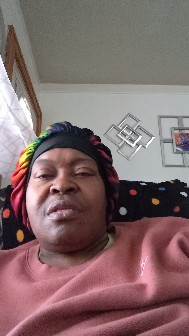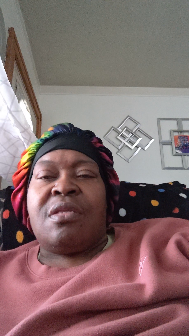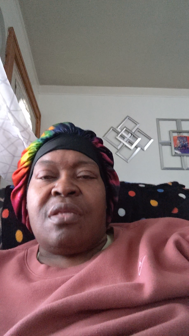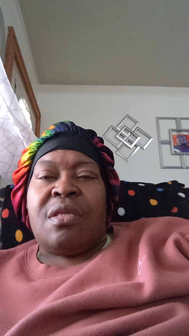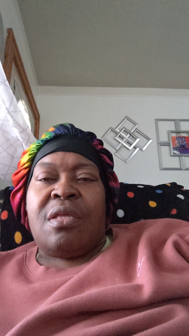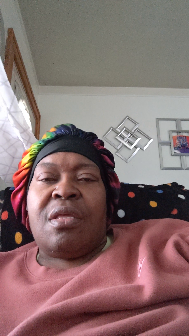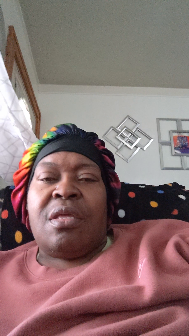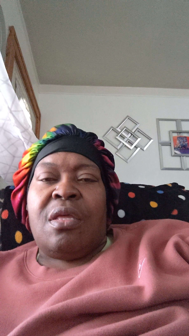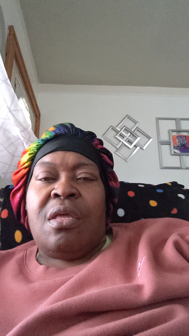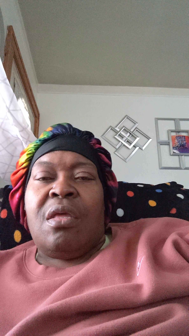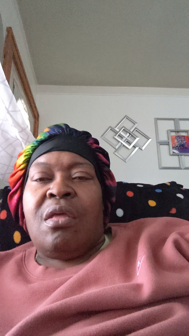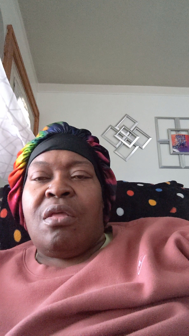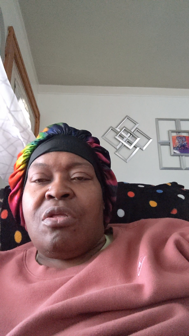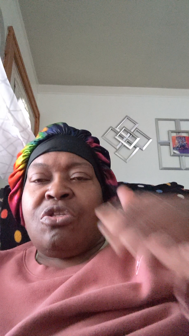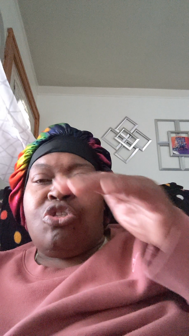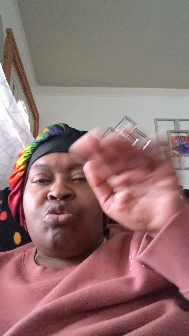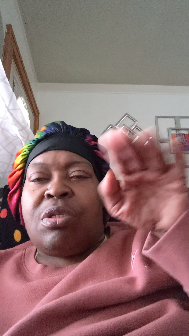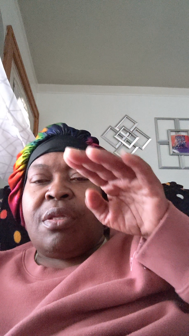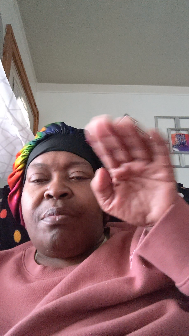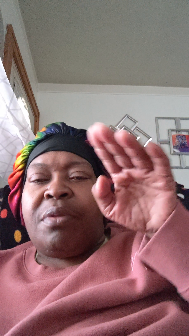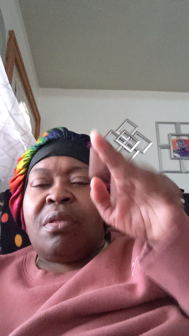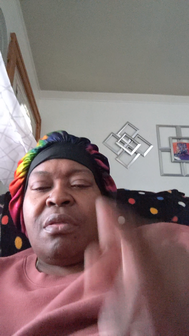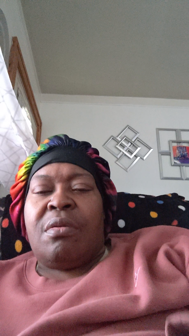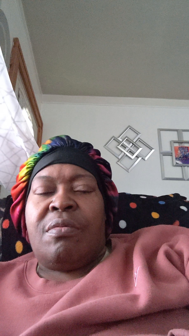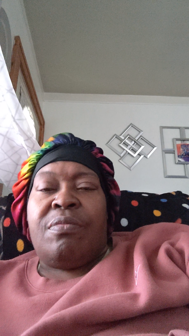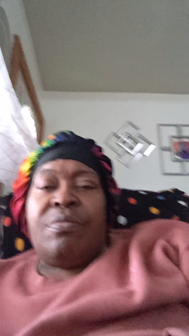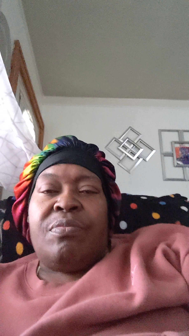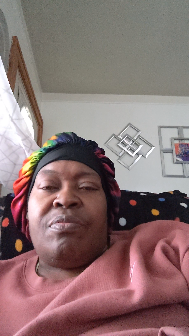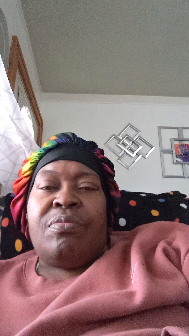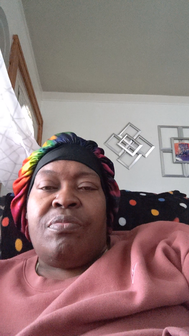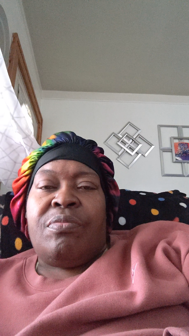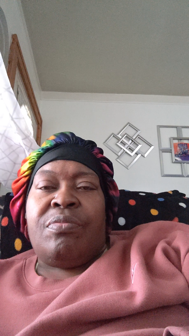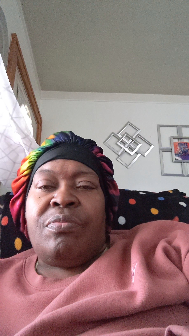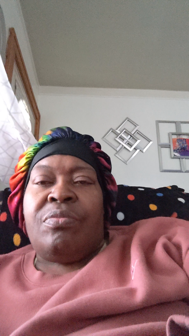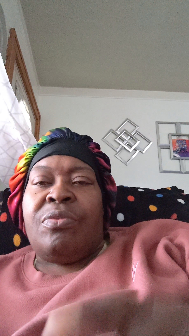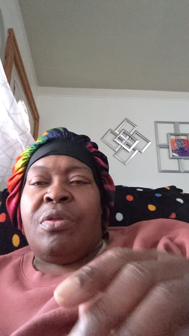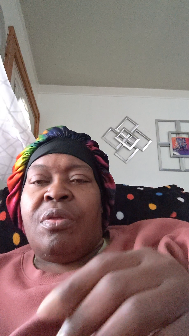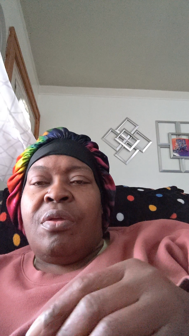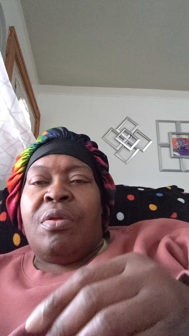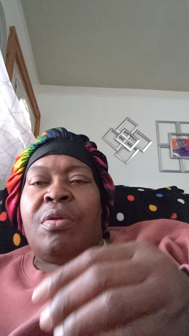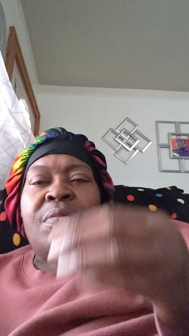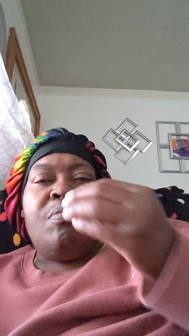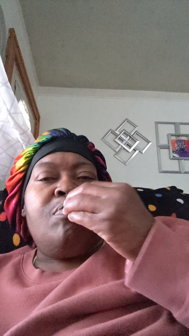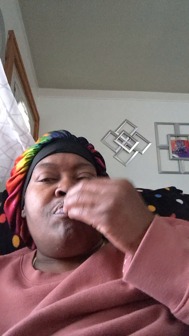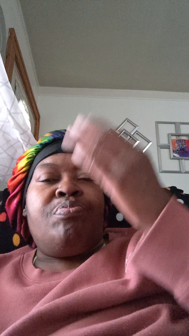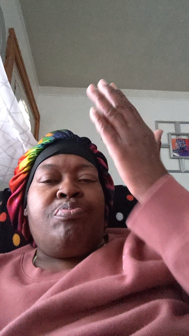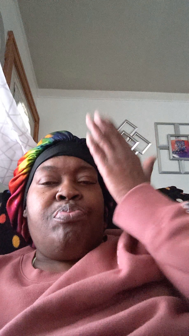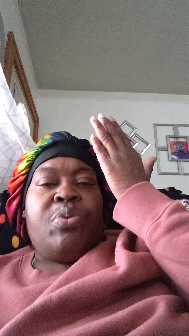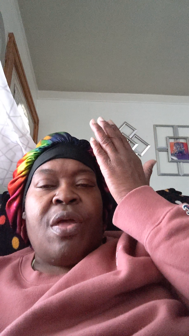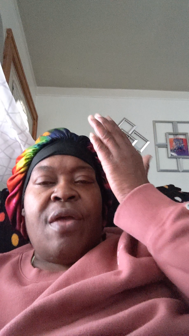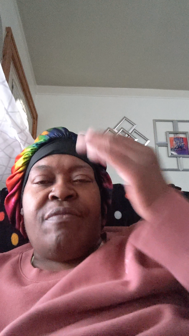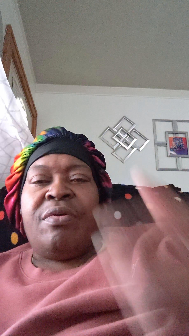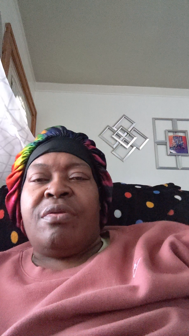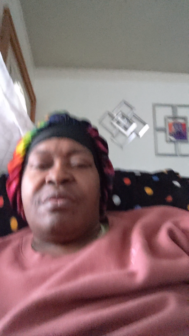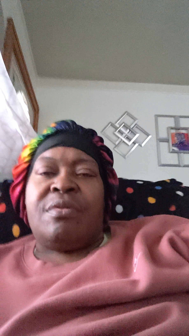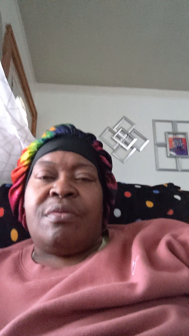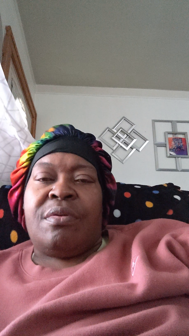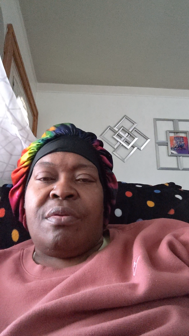breakfast